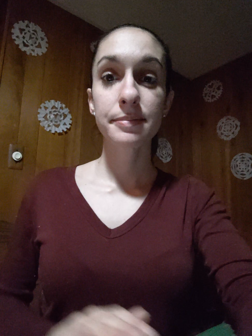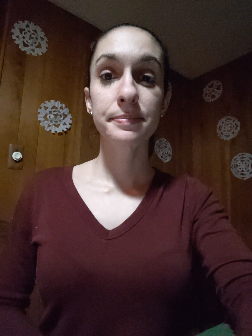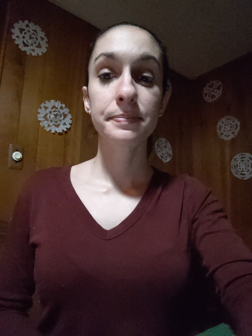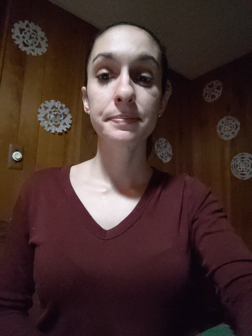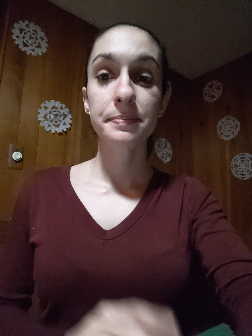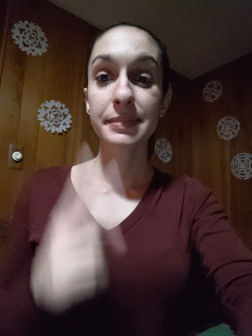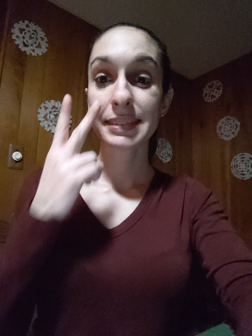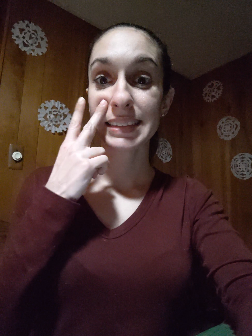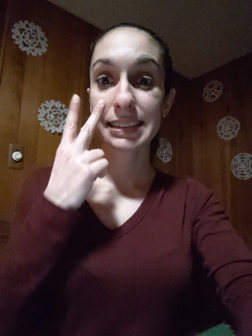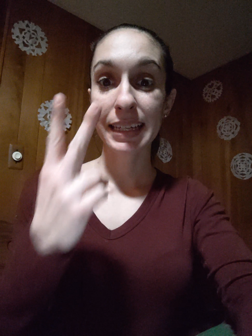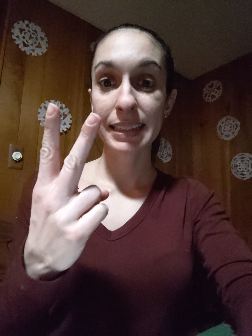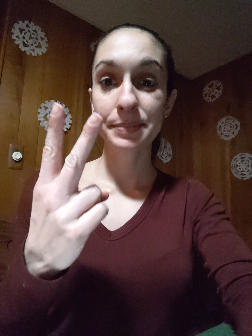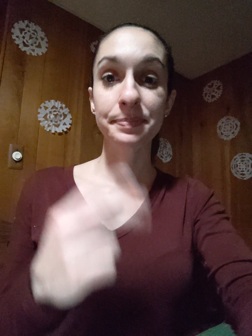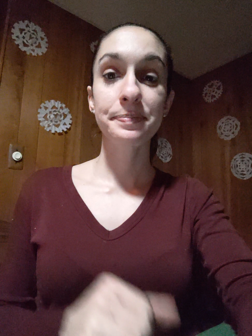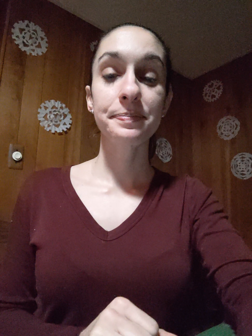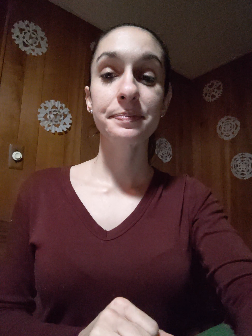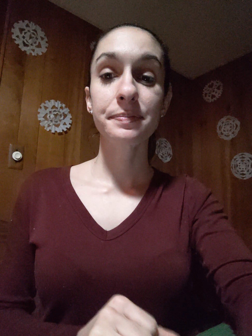see